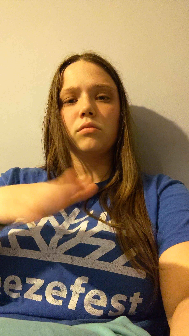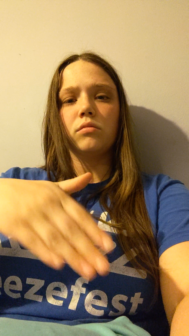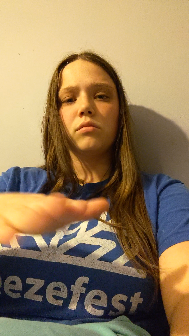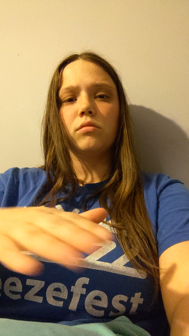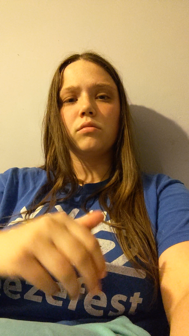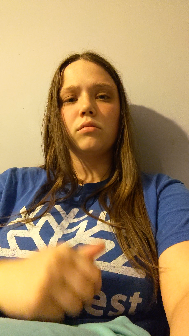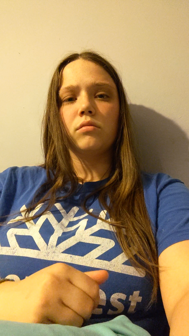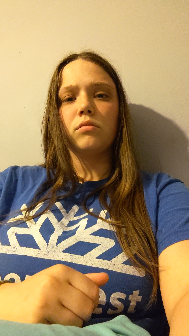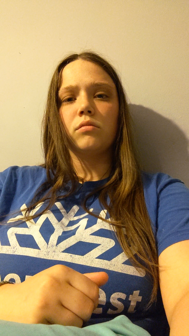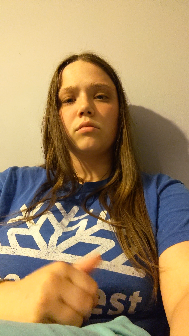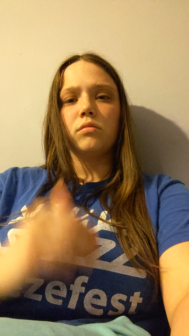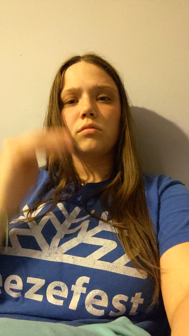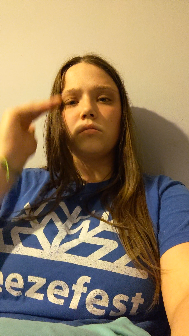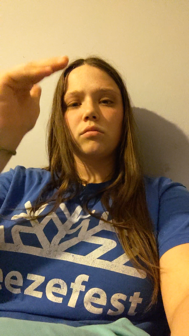big